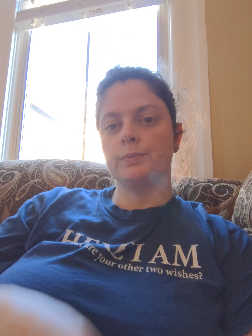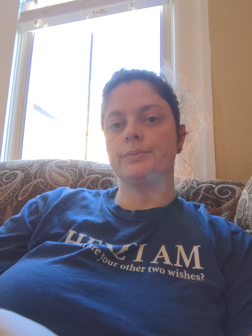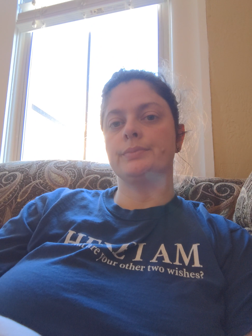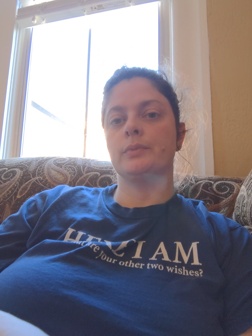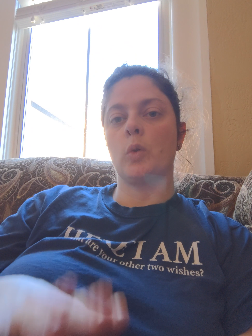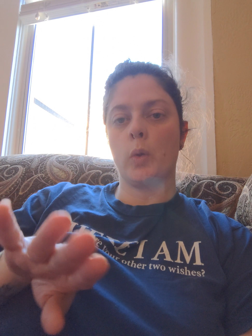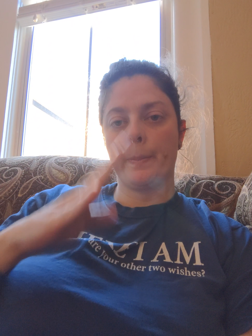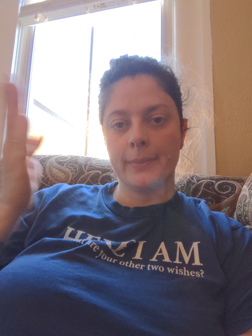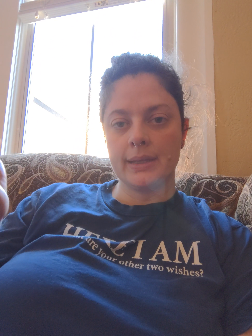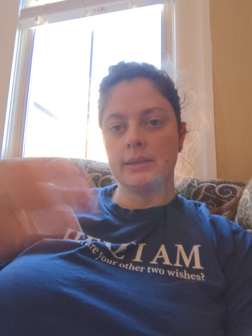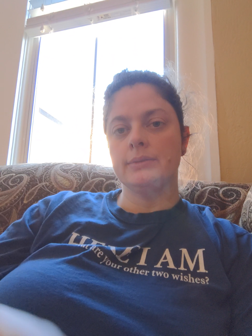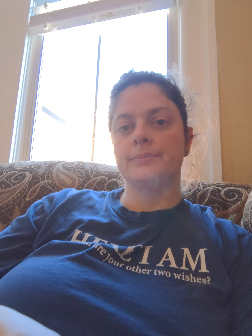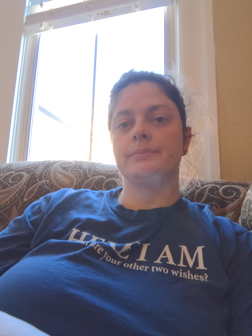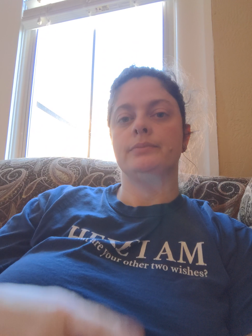open